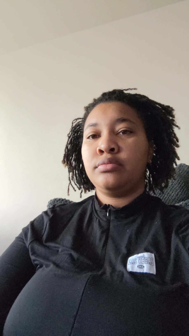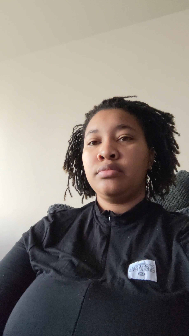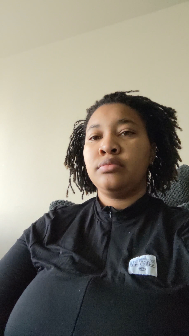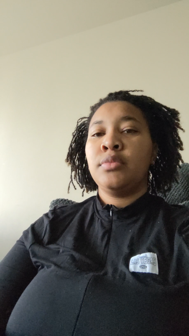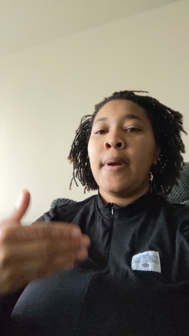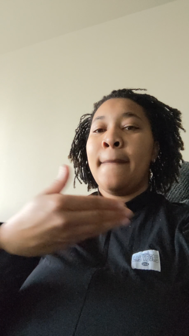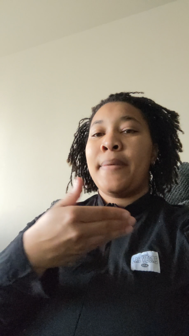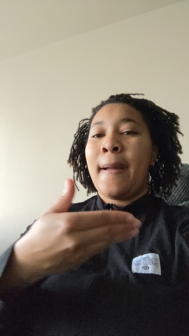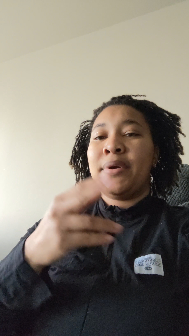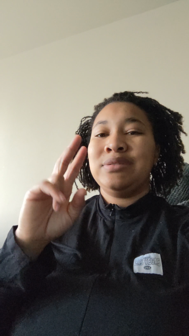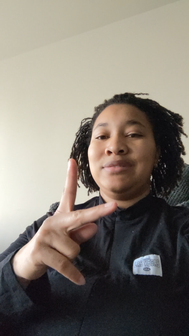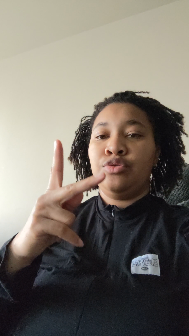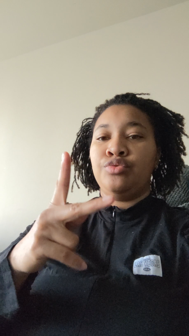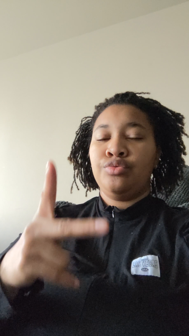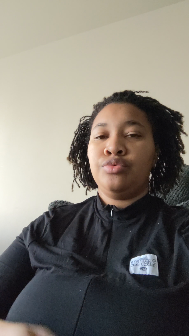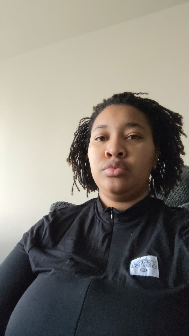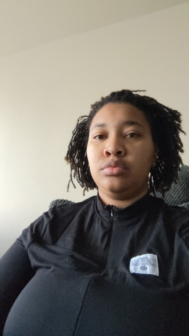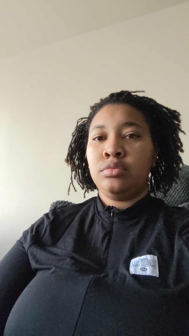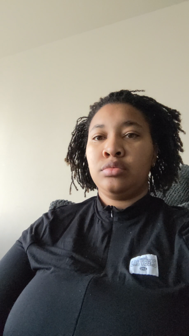babysitter